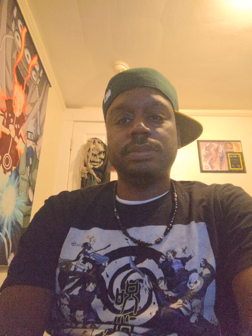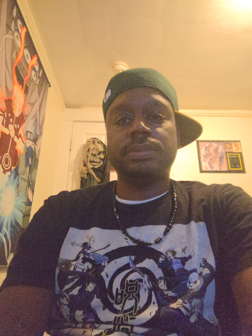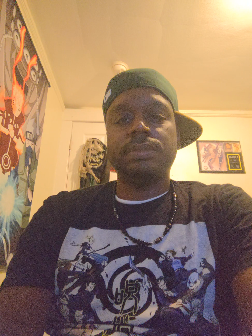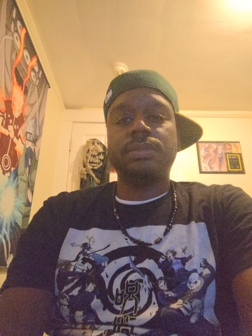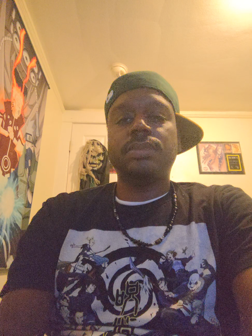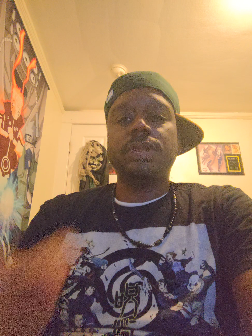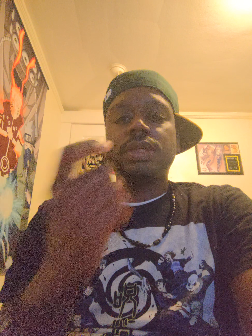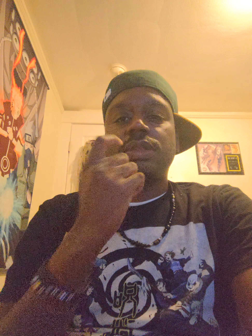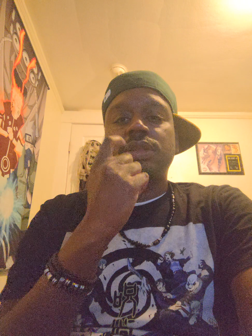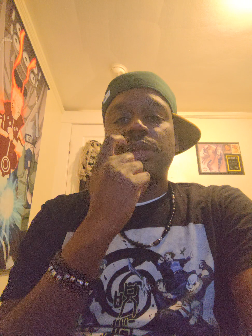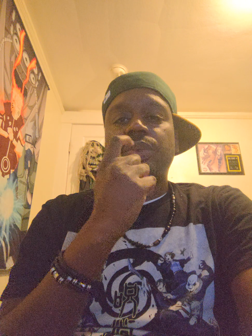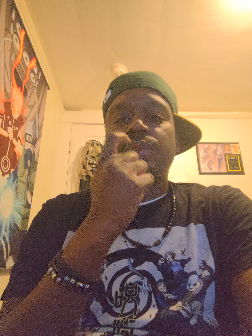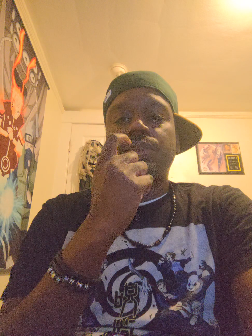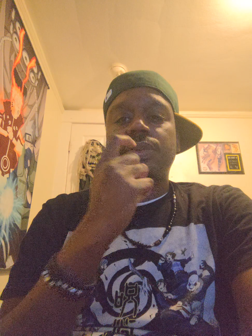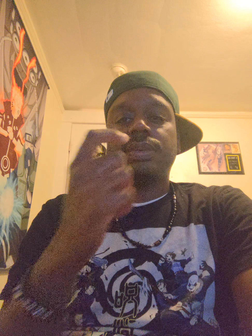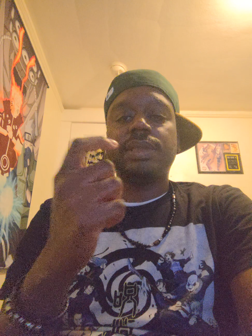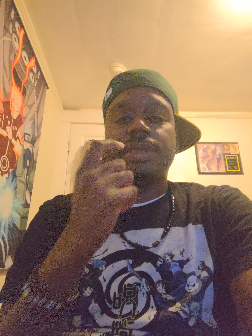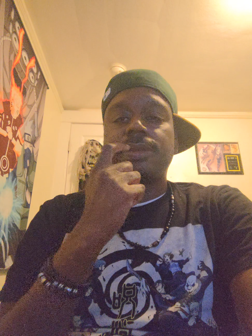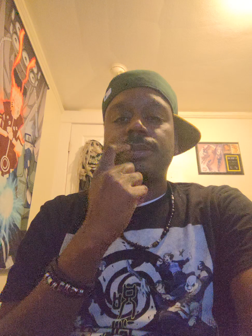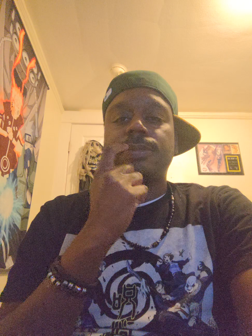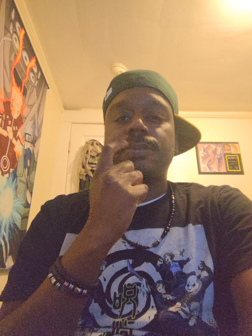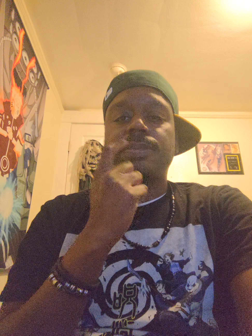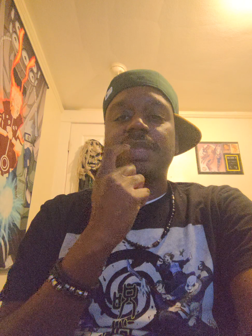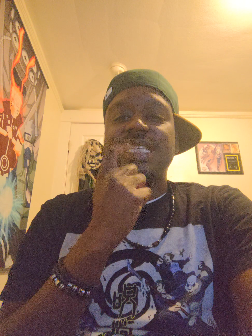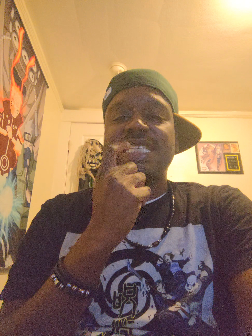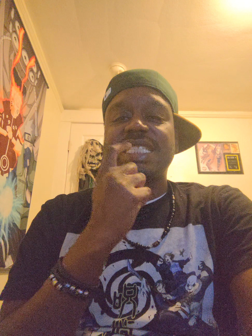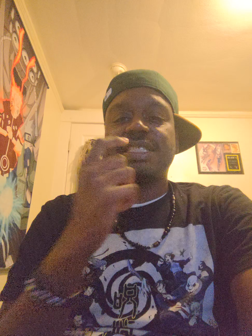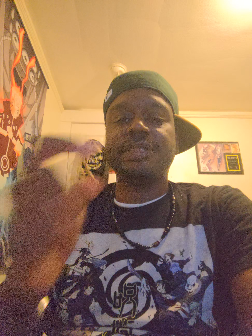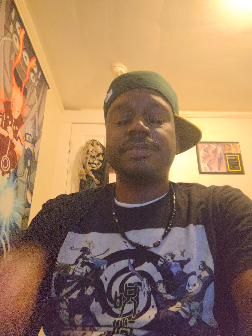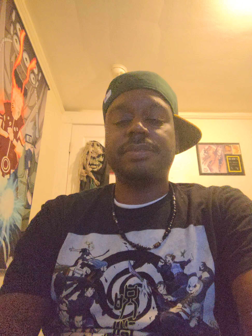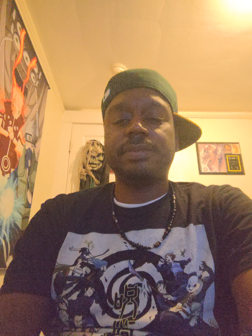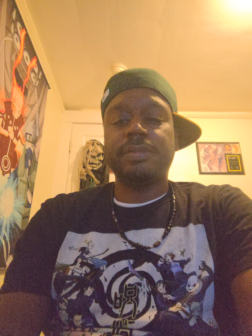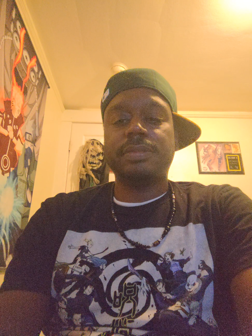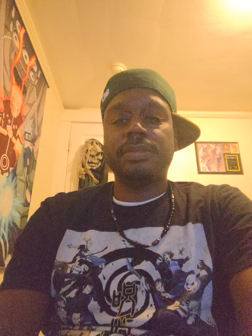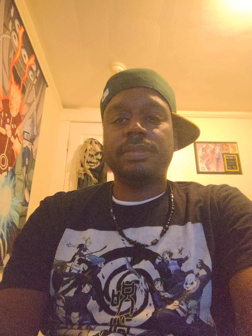tooth